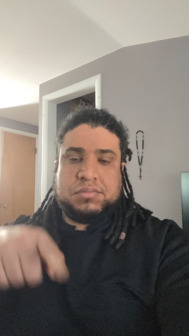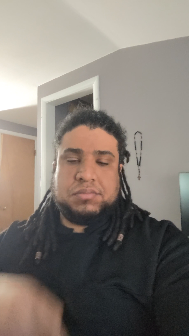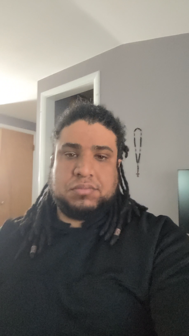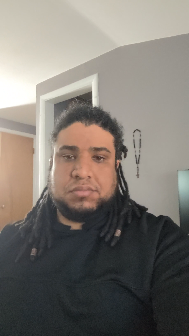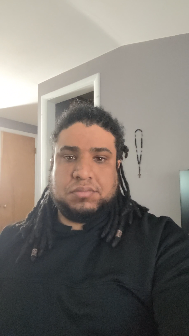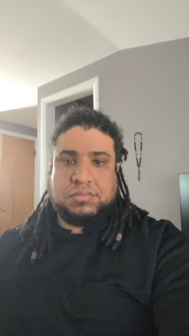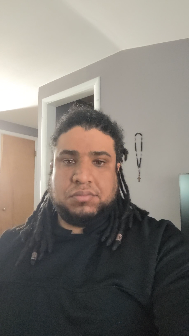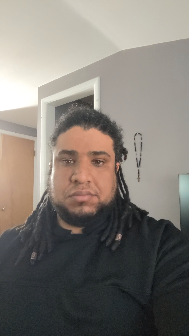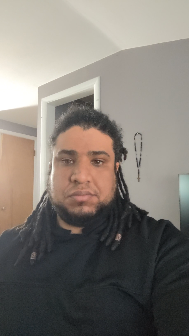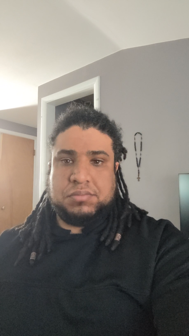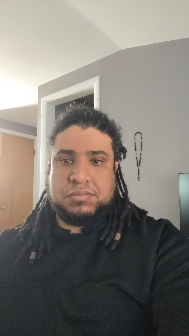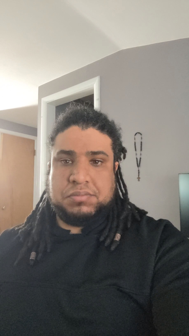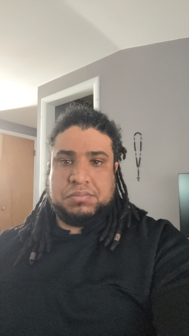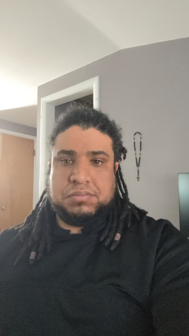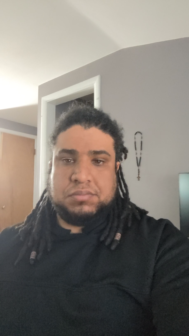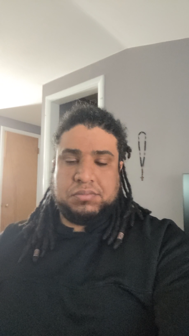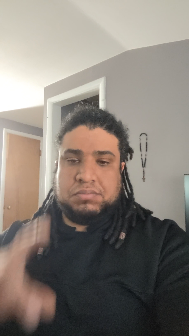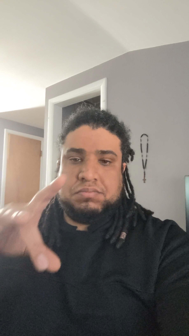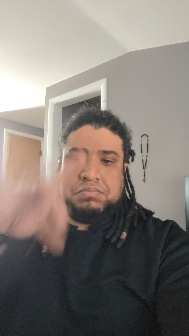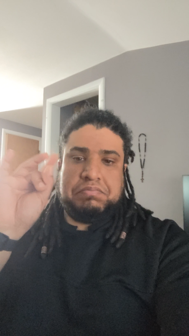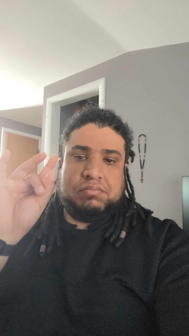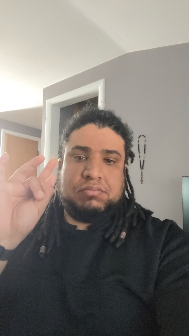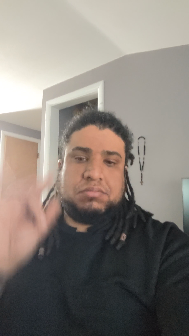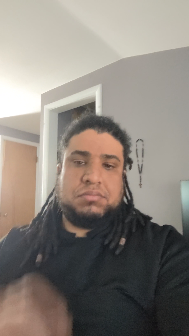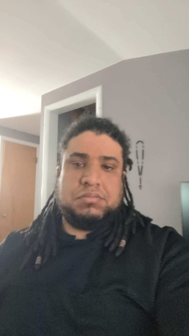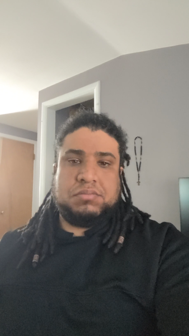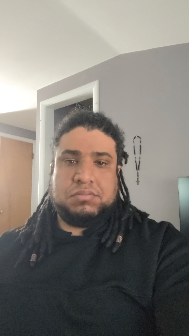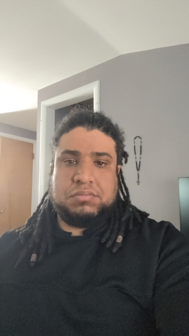pick